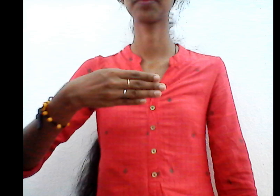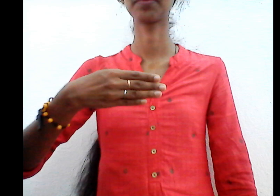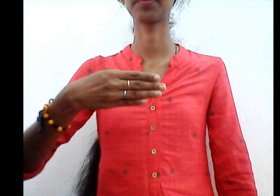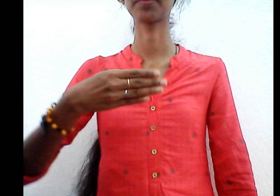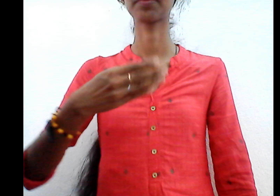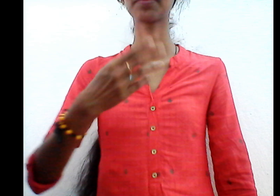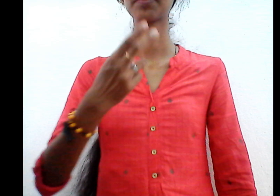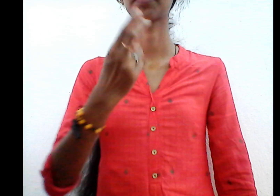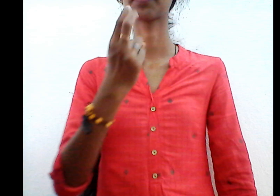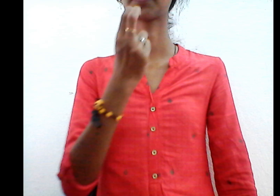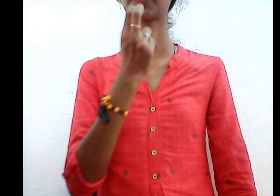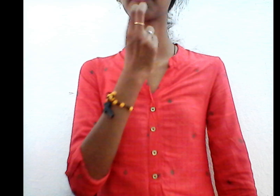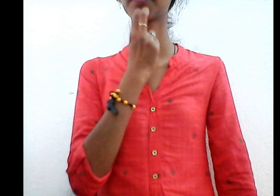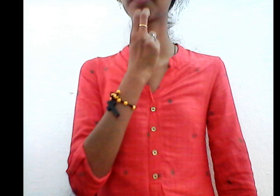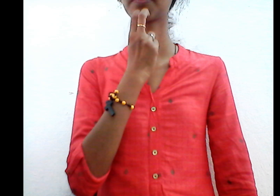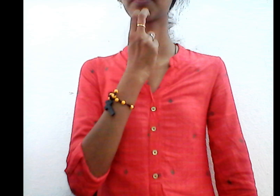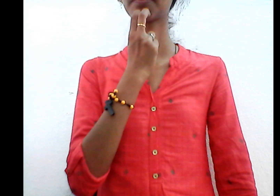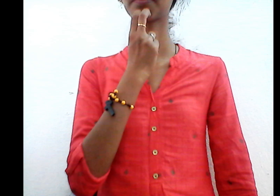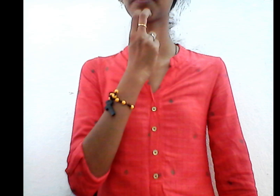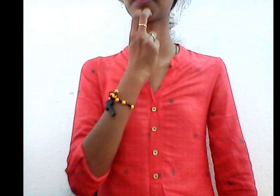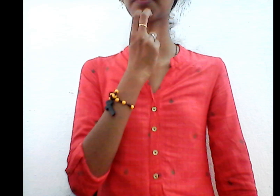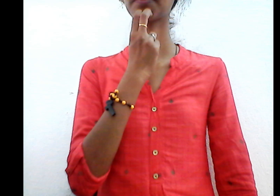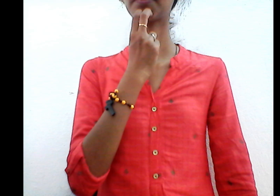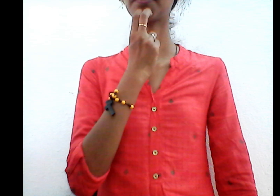അഃ